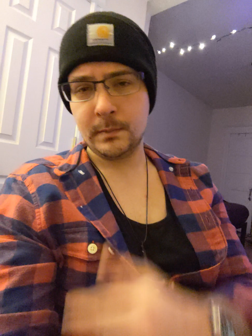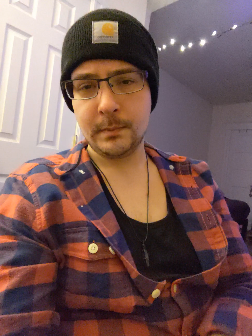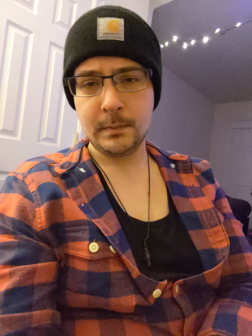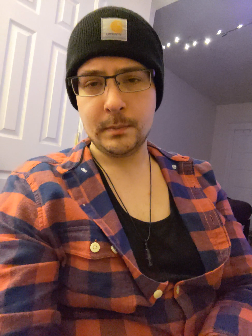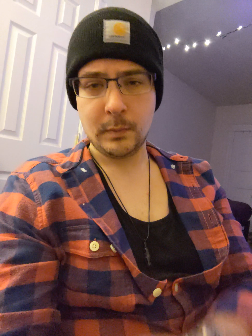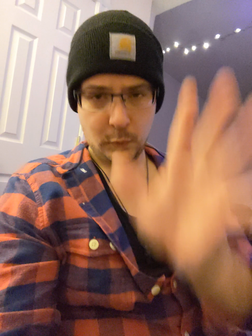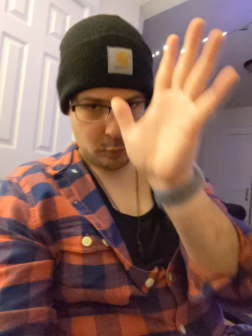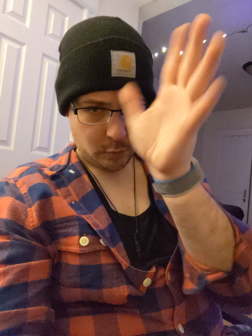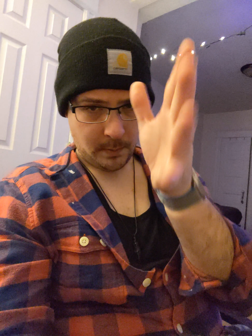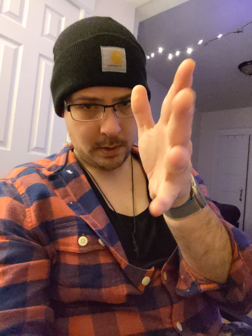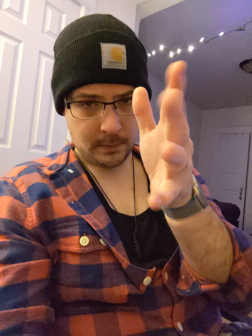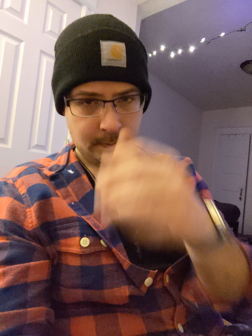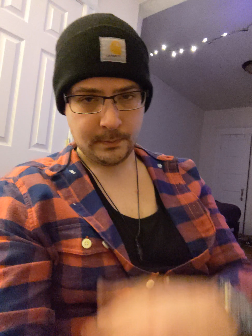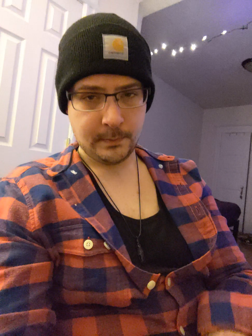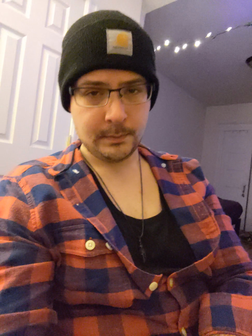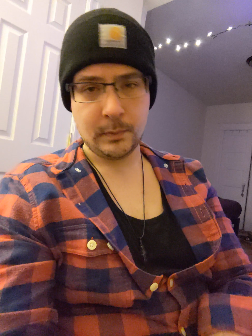grandpa